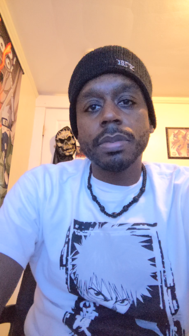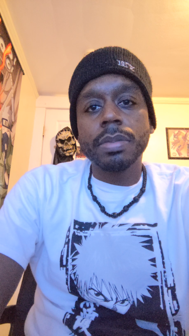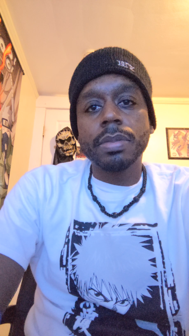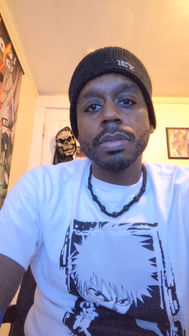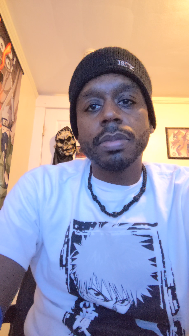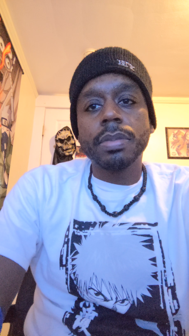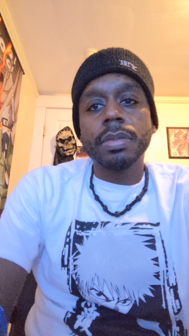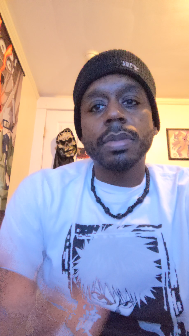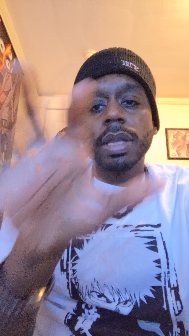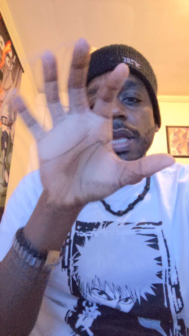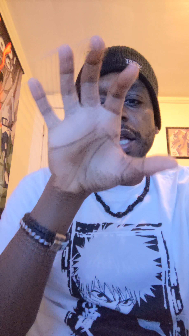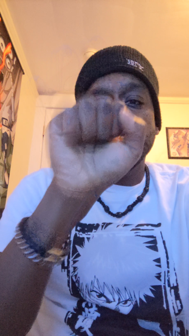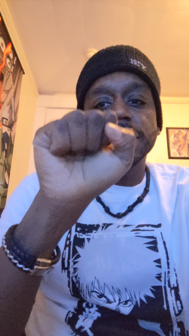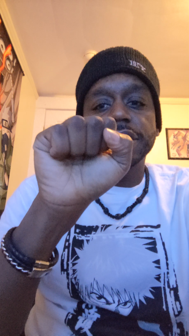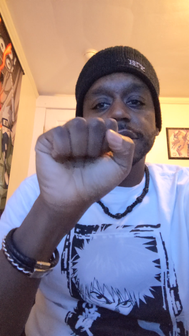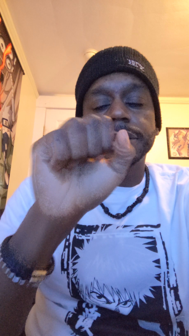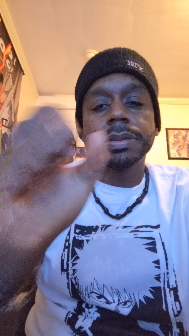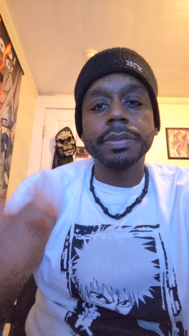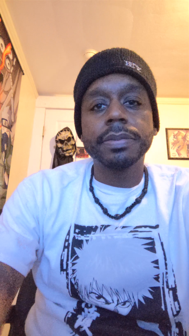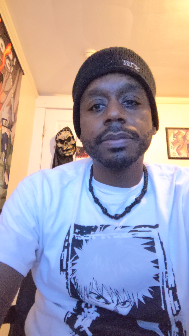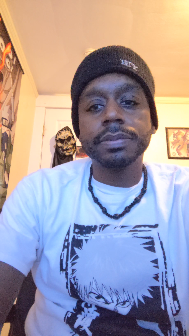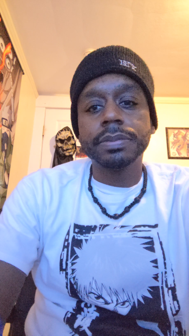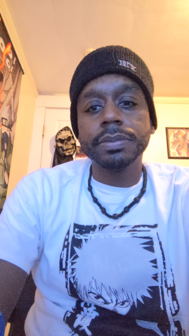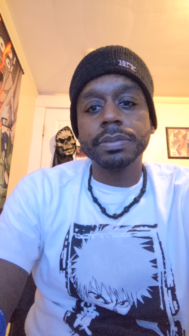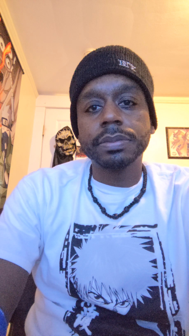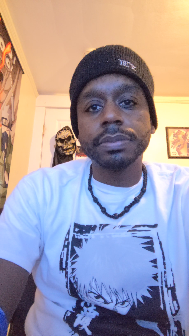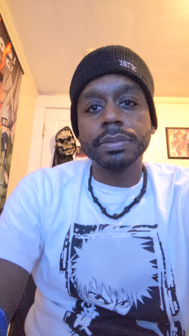catch